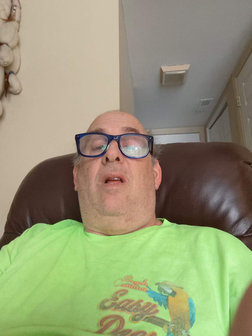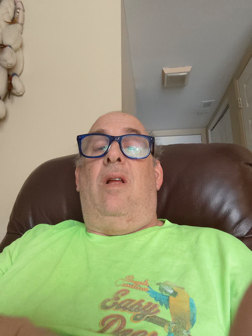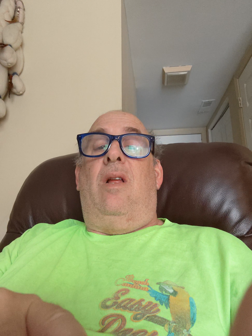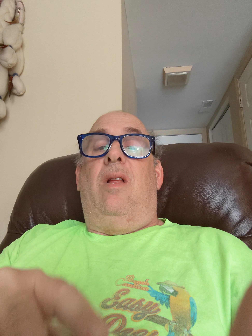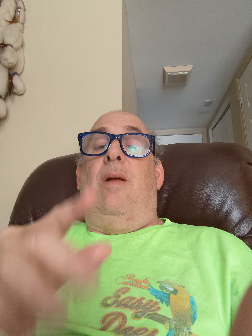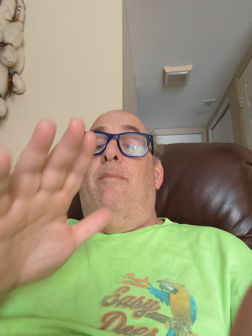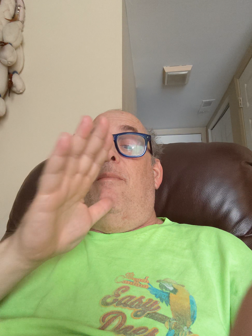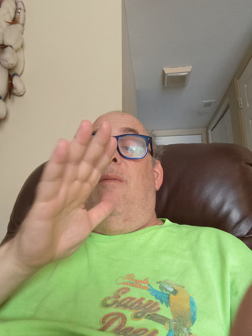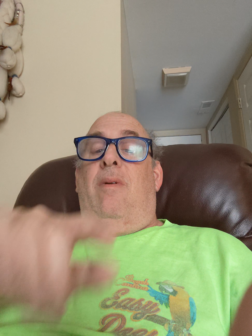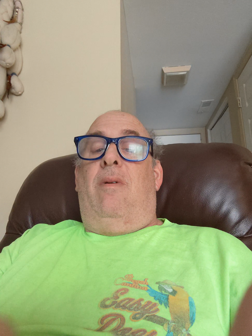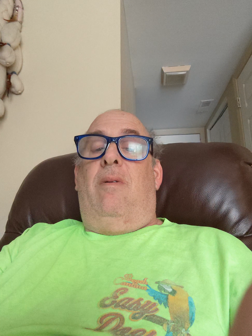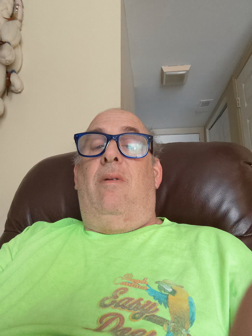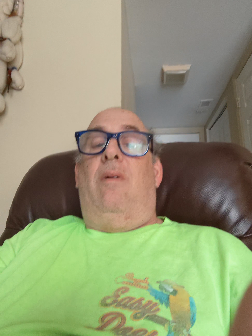mom